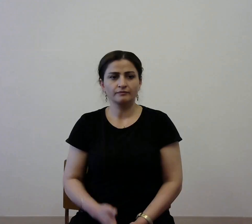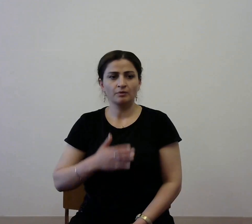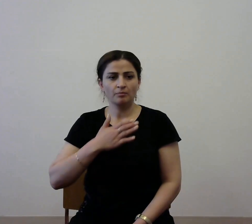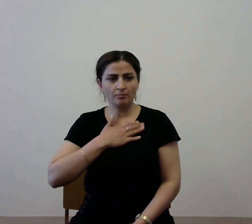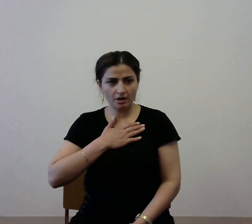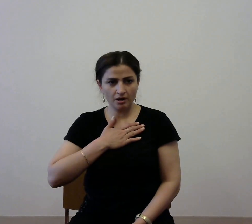mən